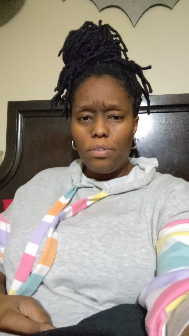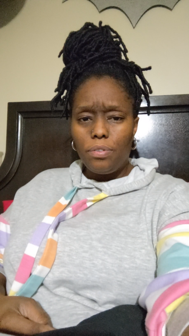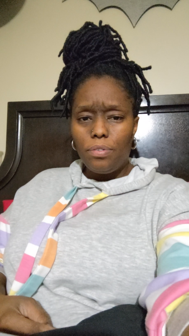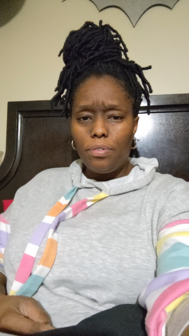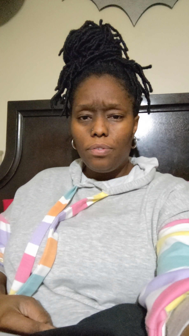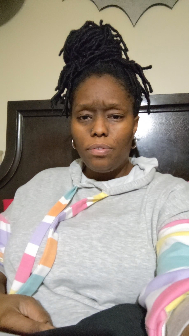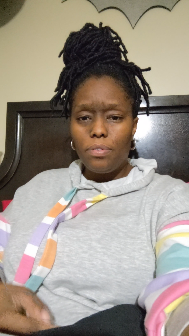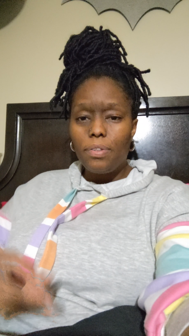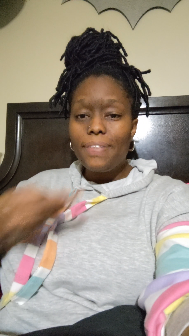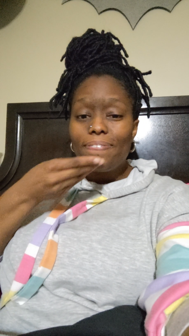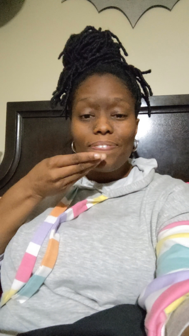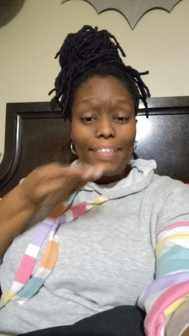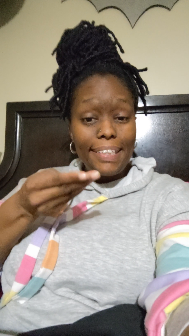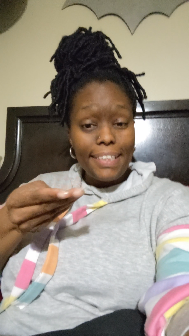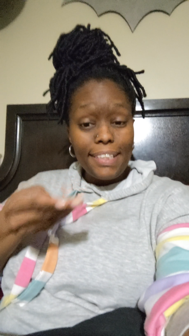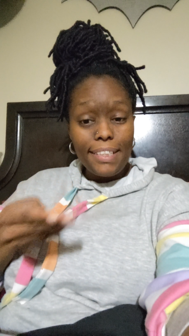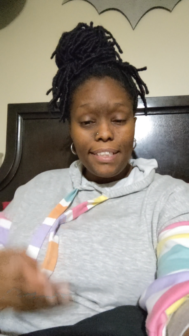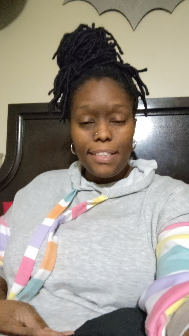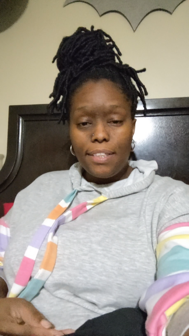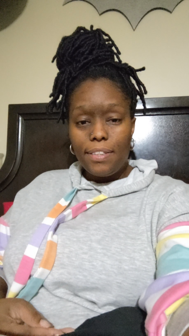feed